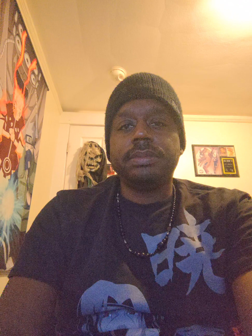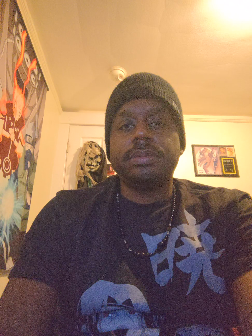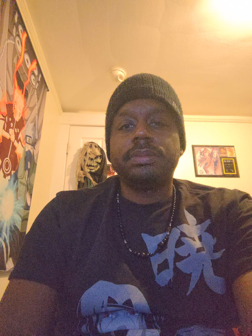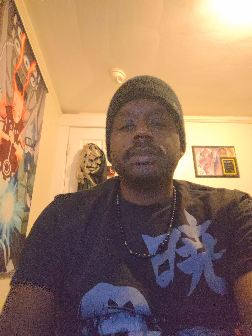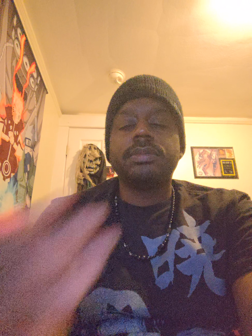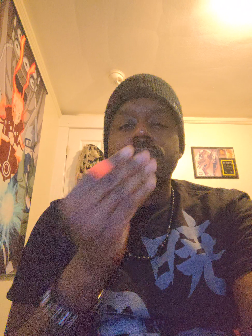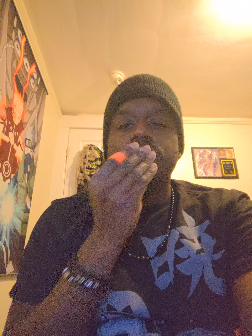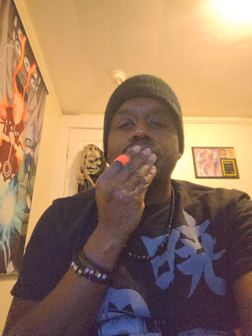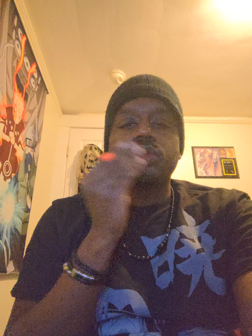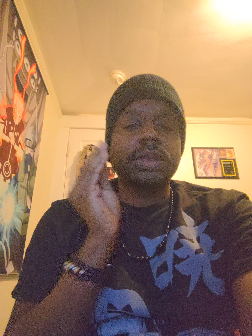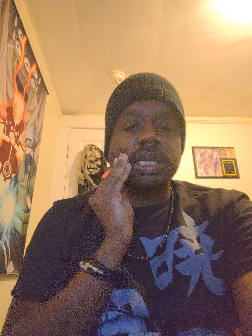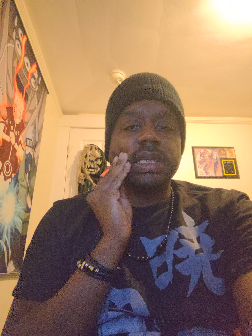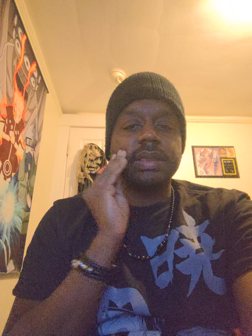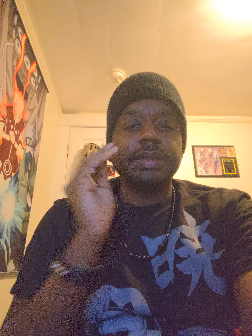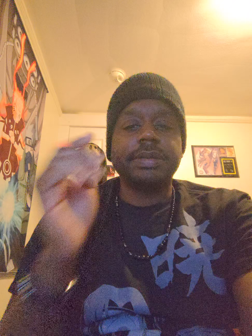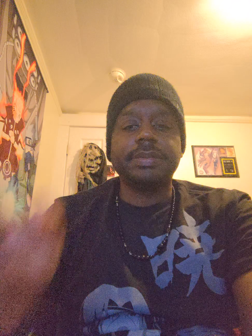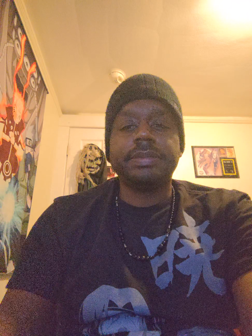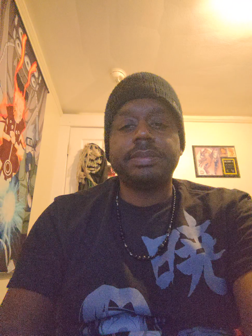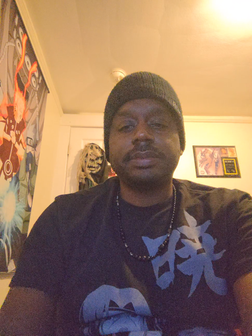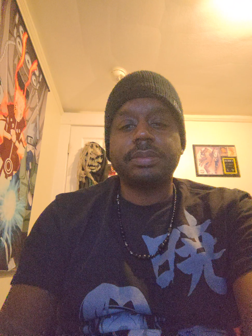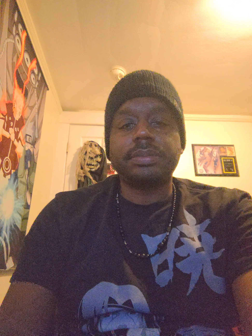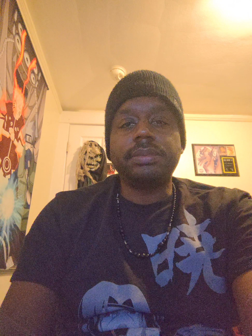kiss